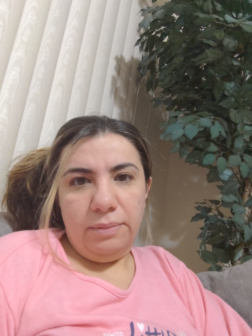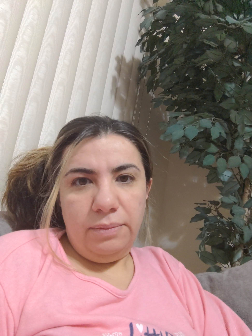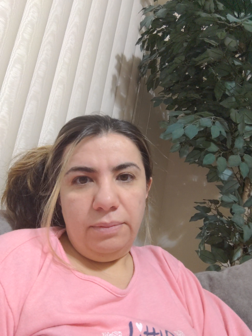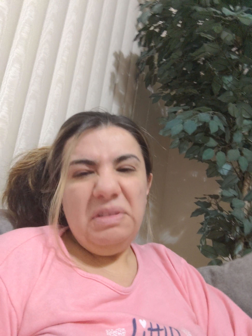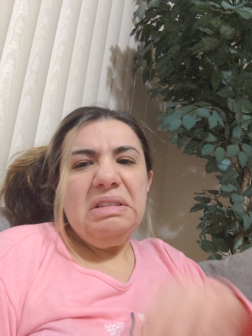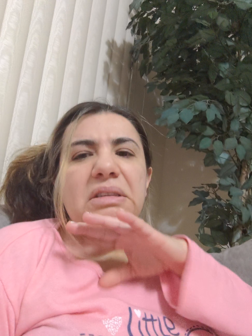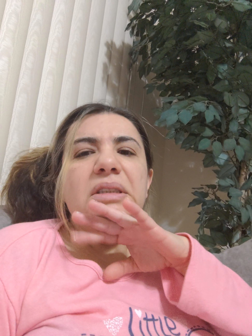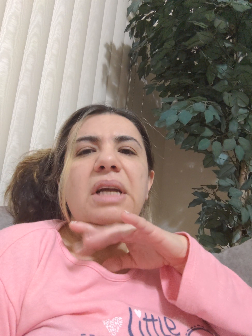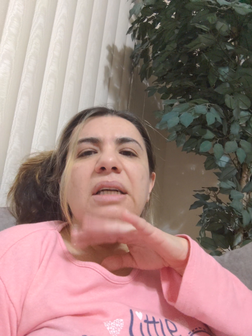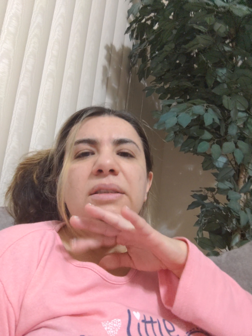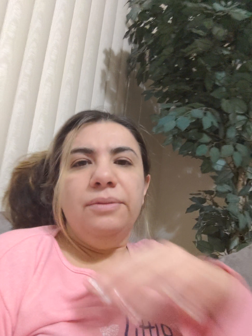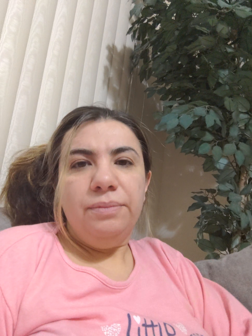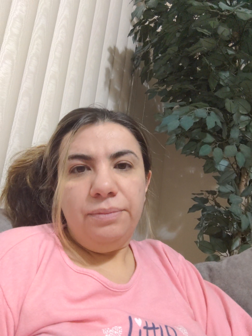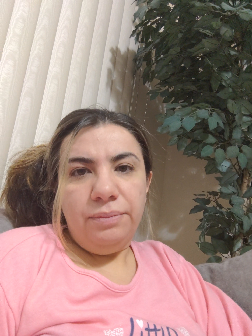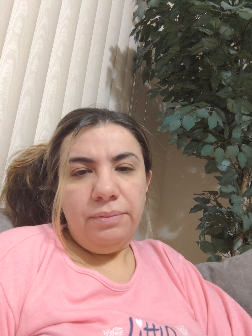dirty